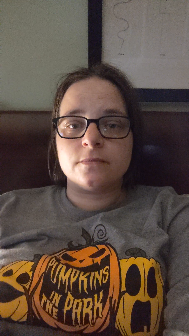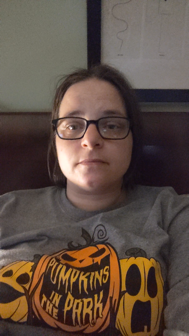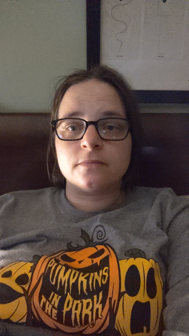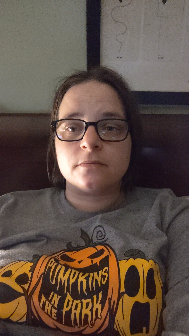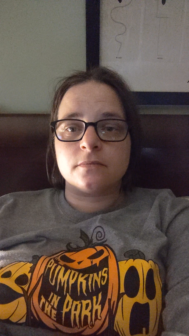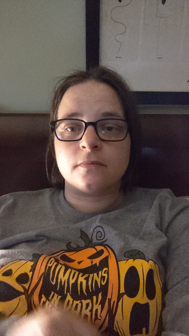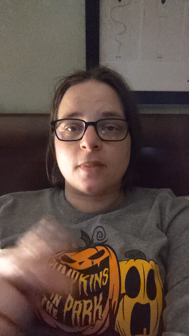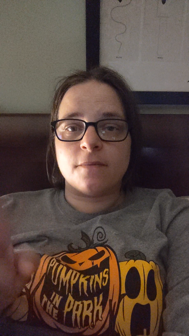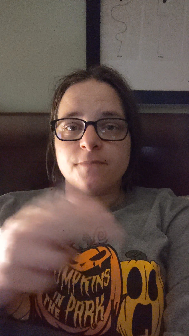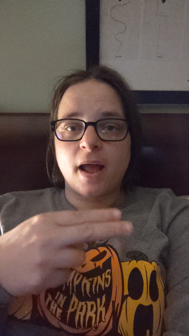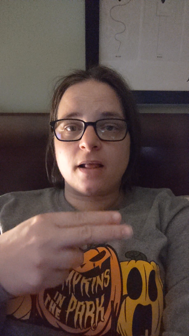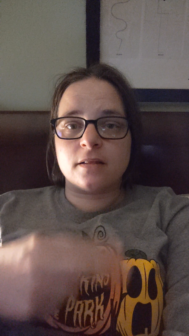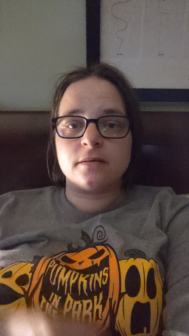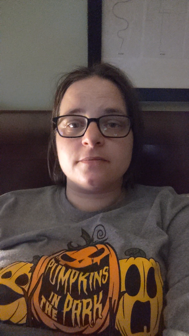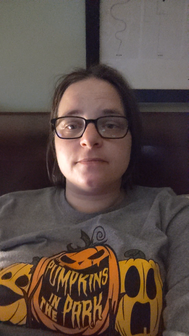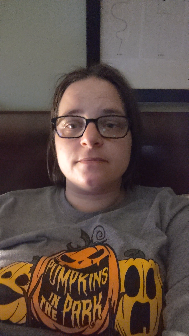belt